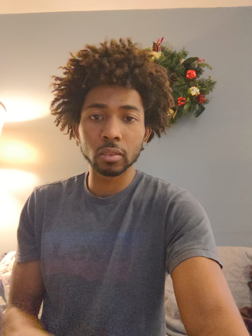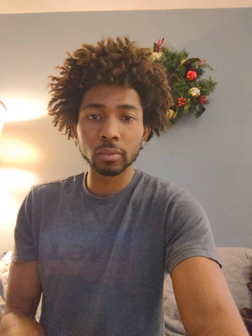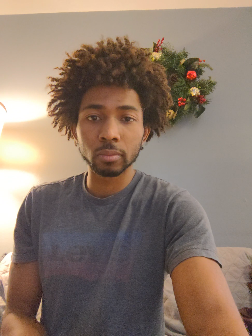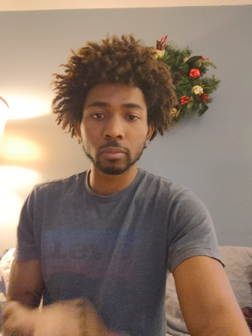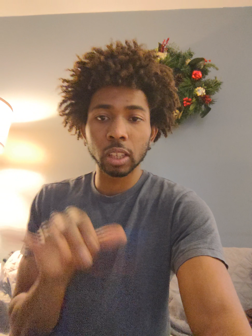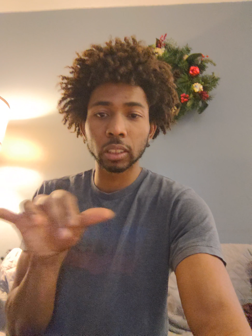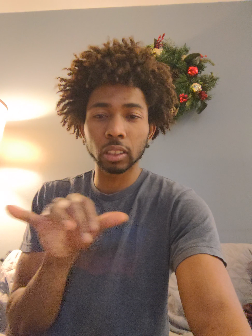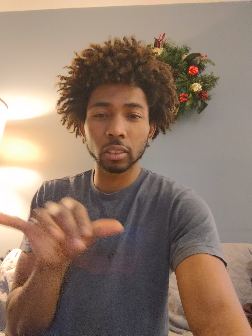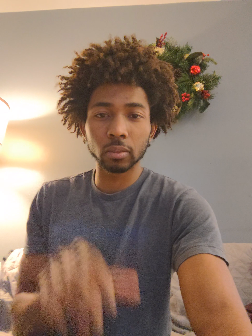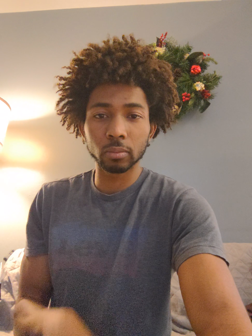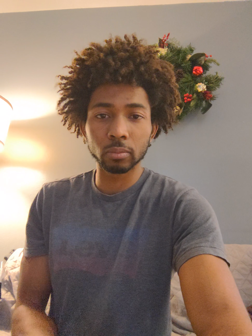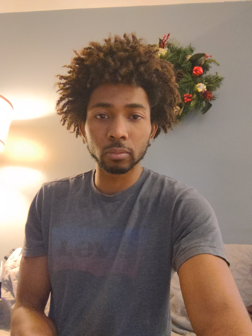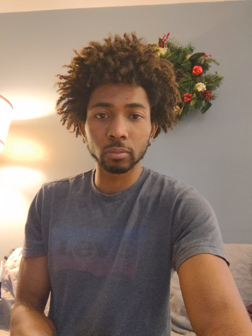same